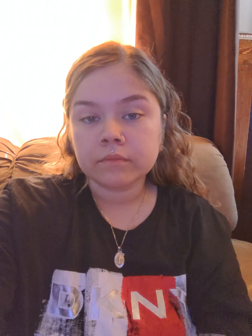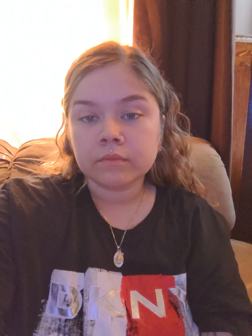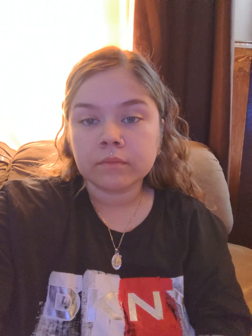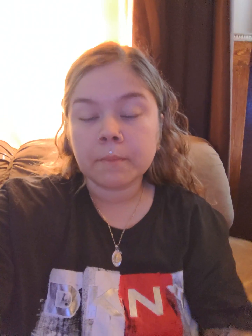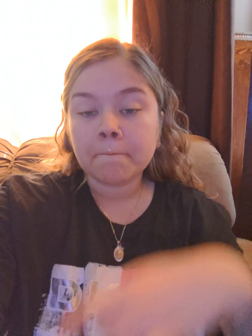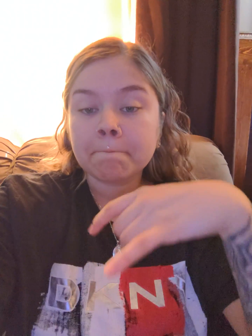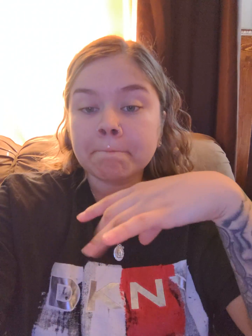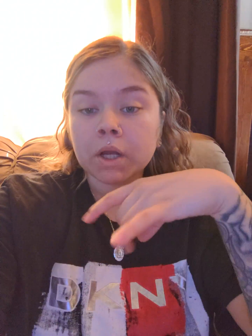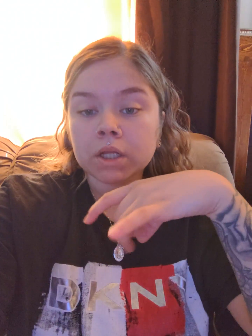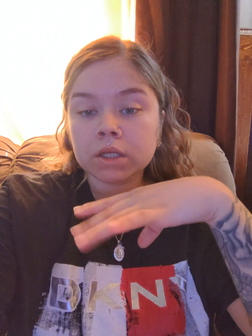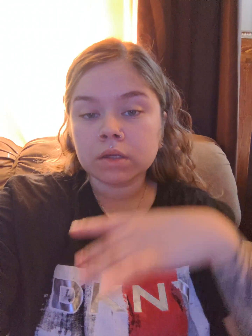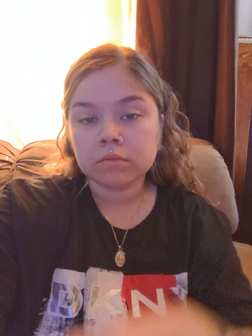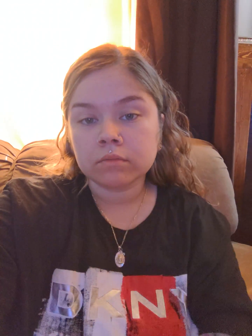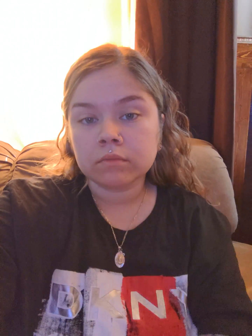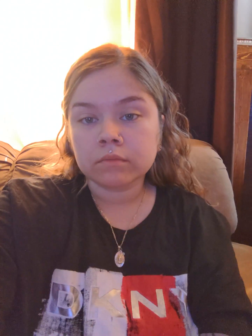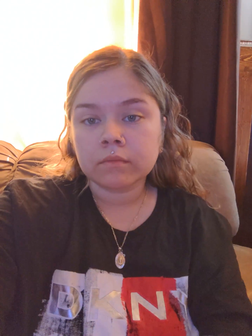pumpkin